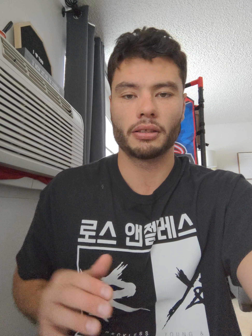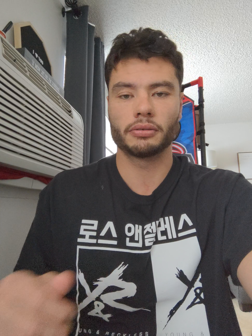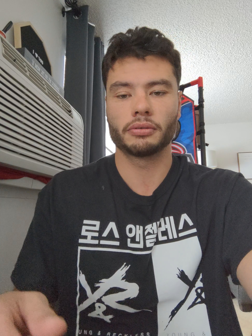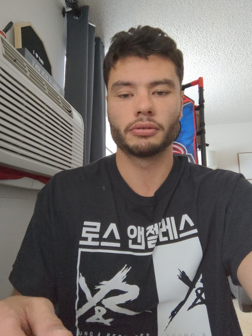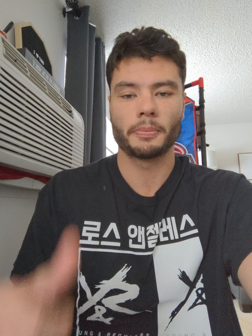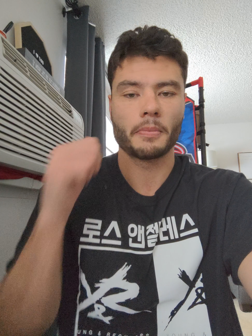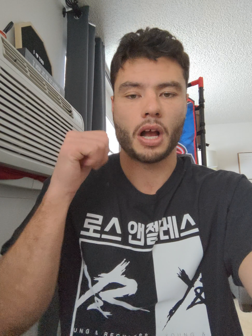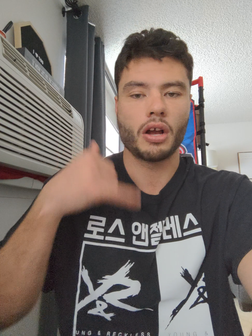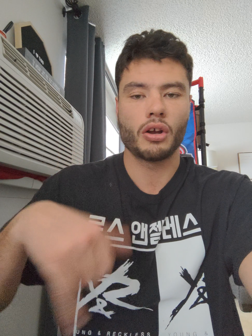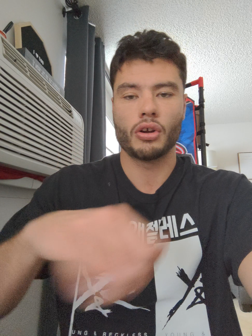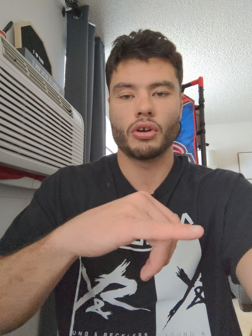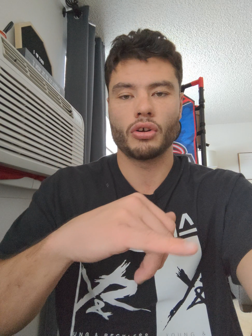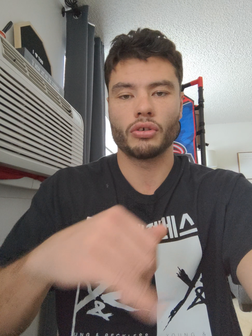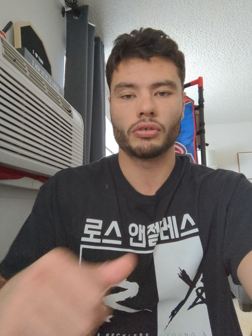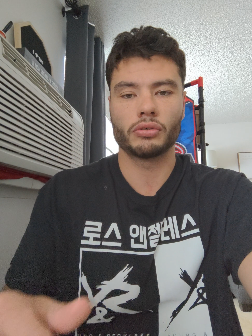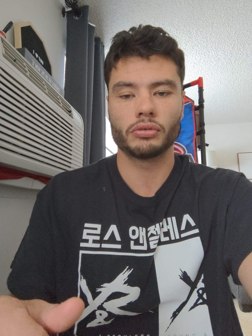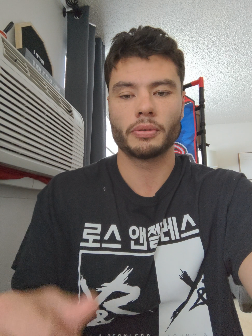backyard